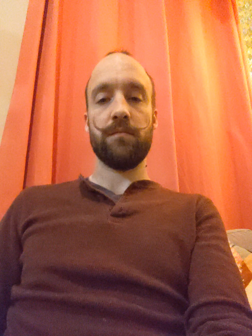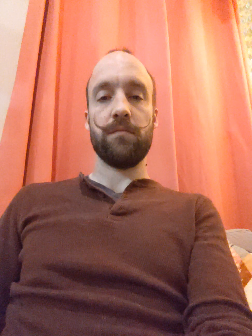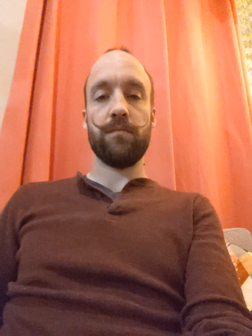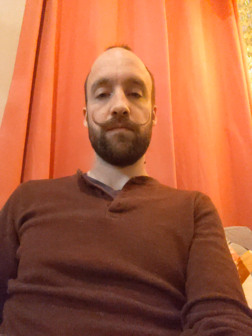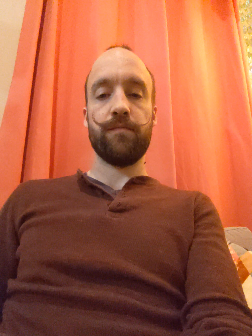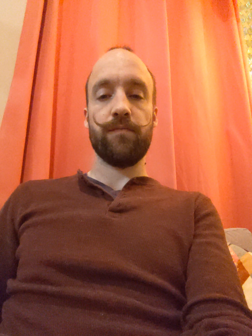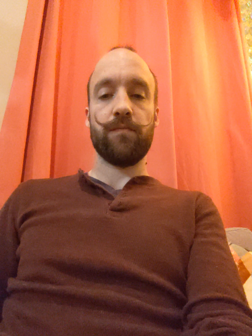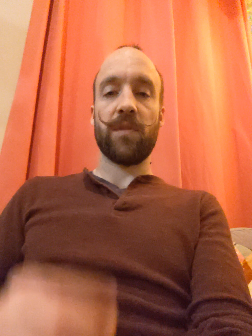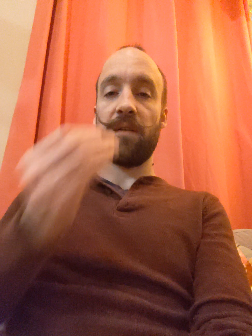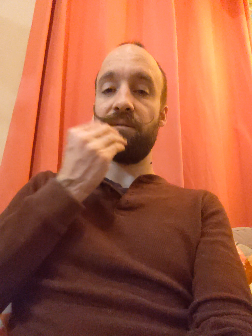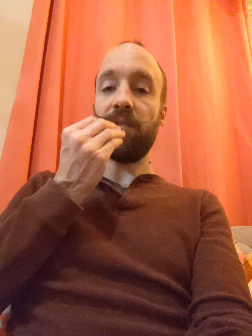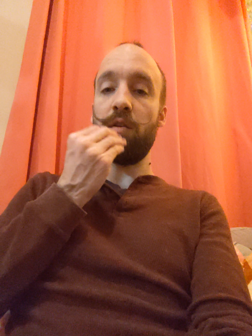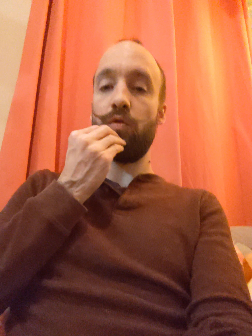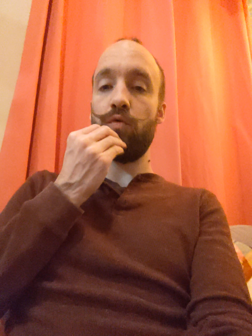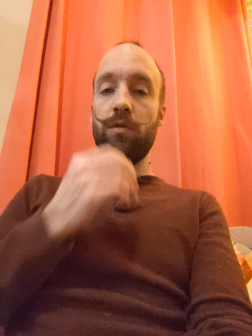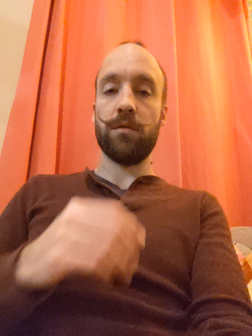food